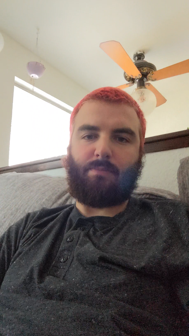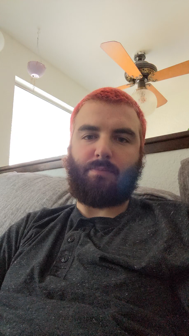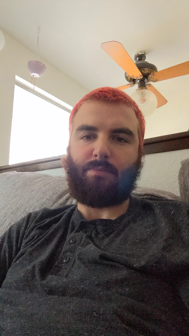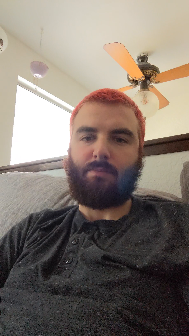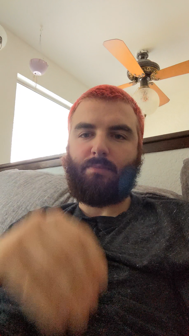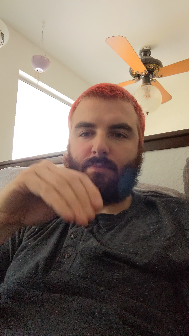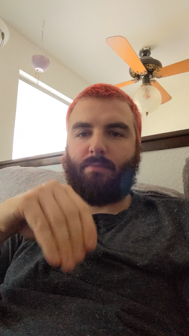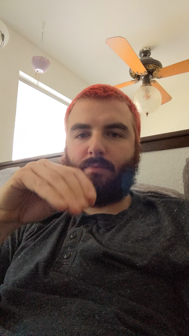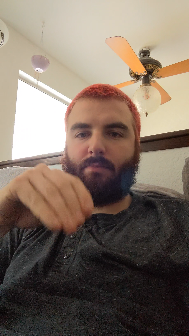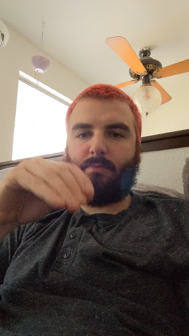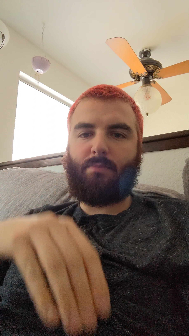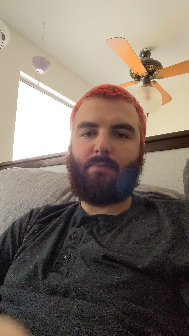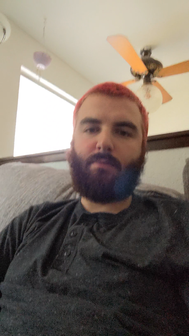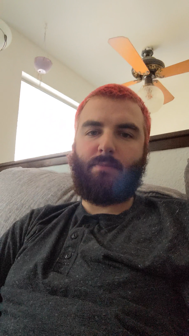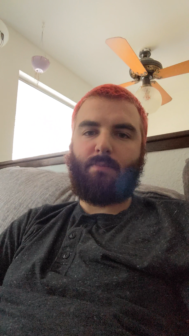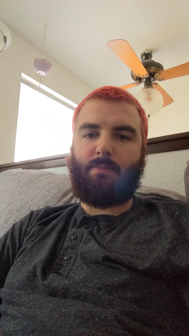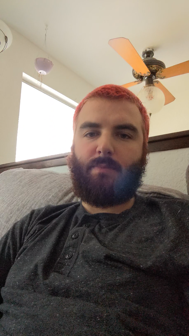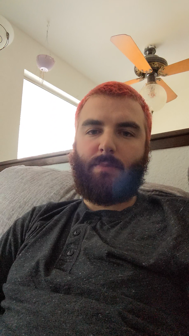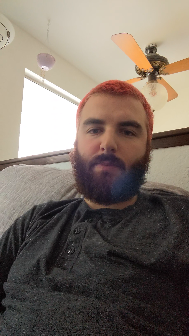inside